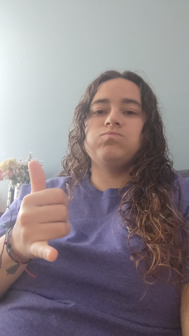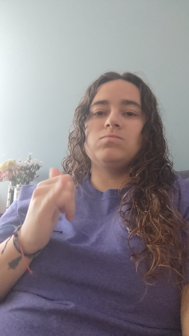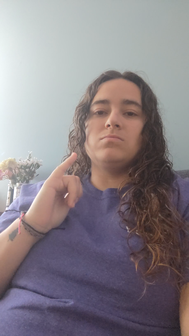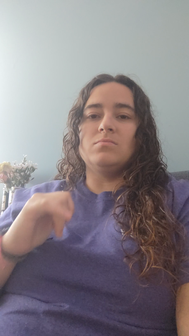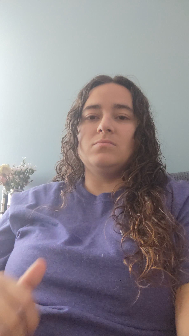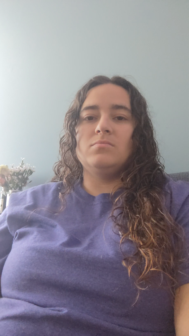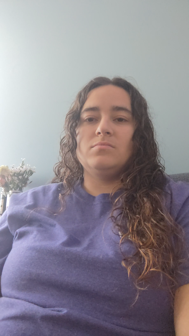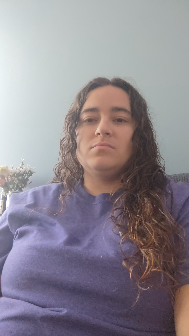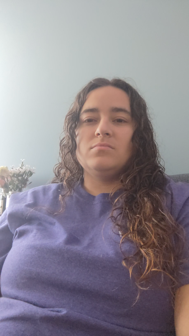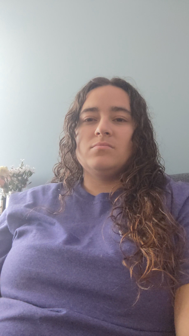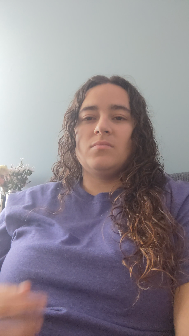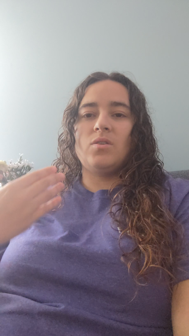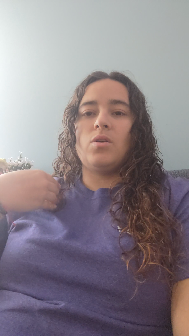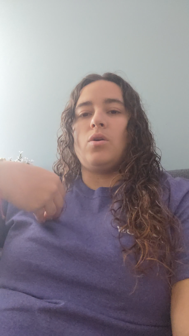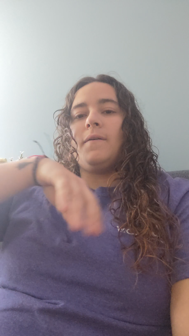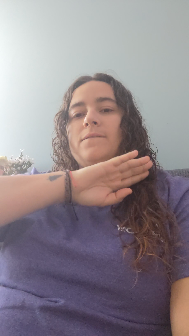scarf